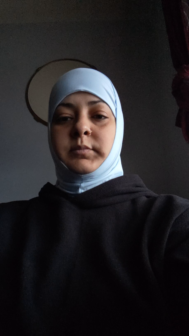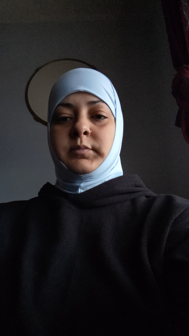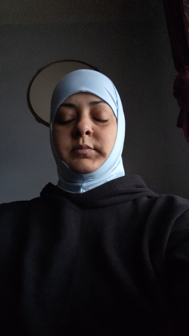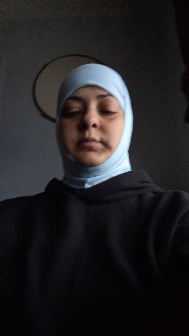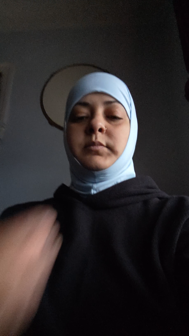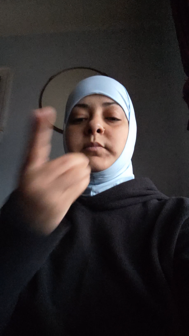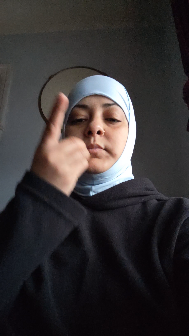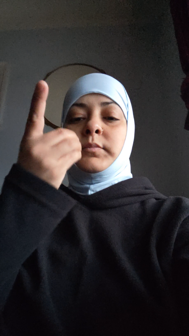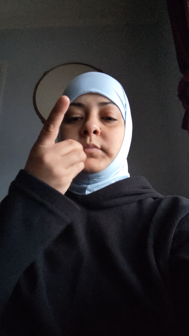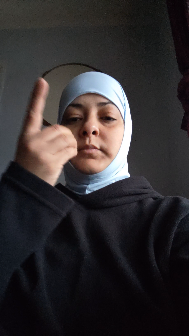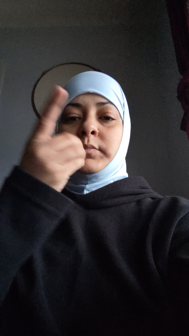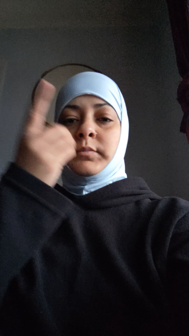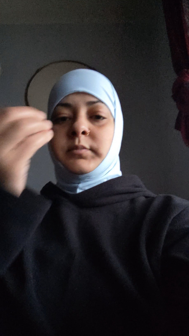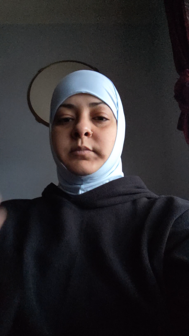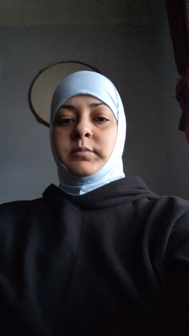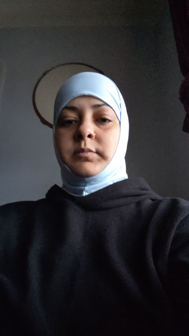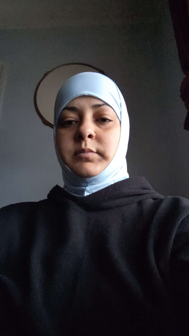dinner